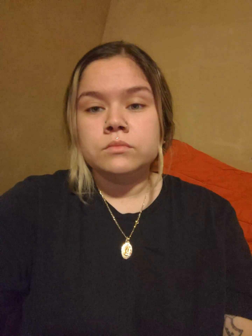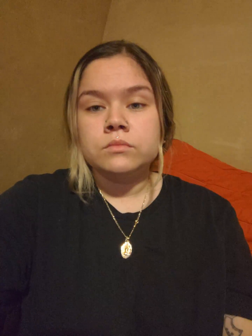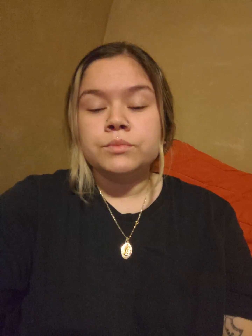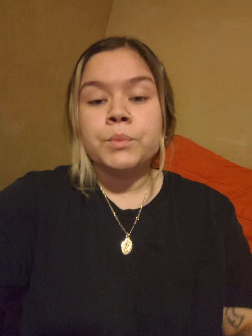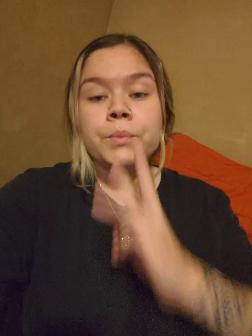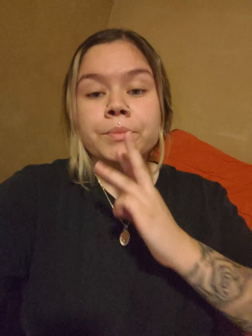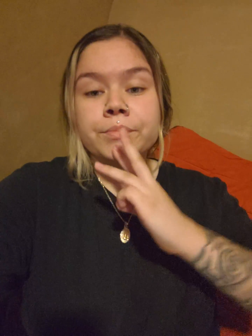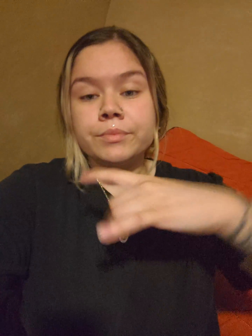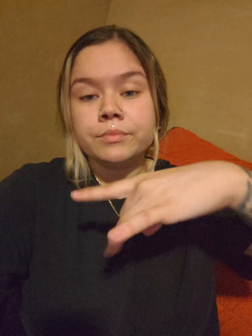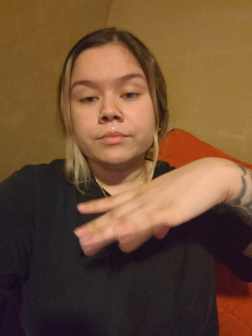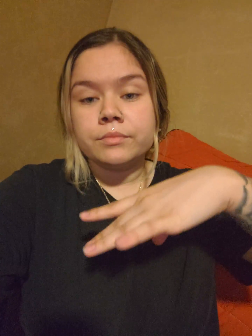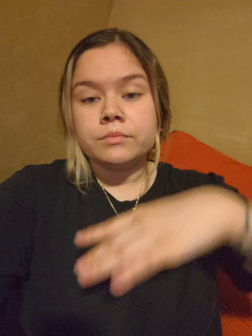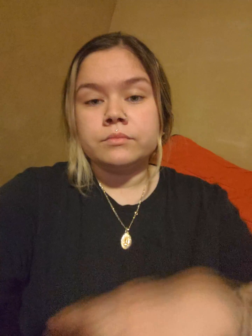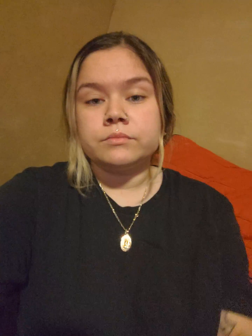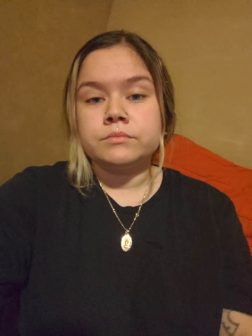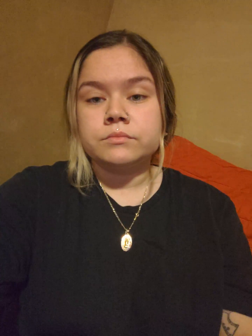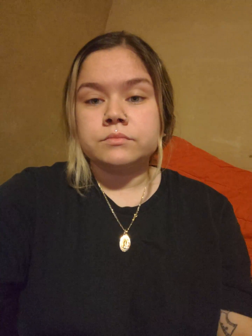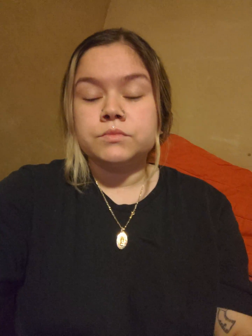melon